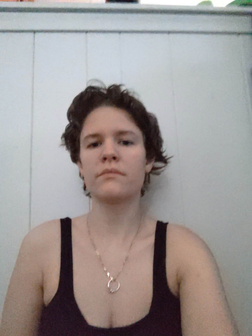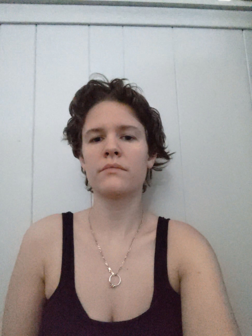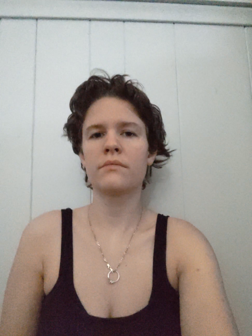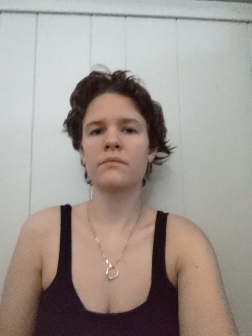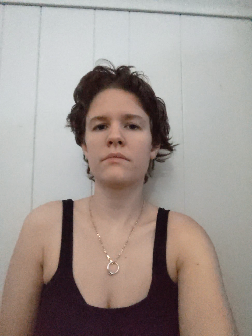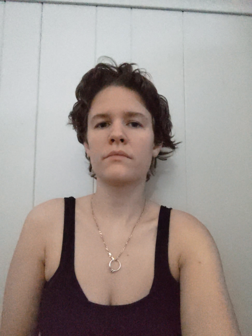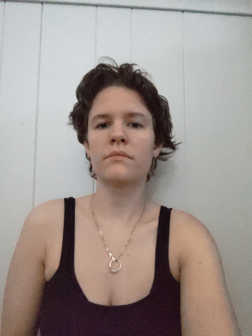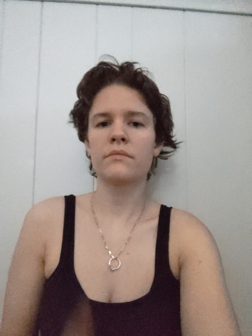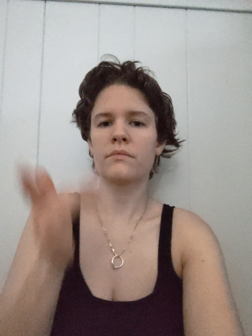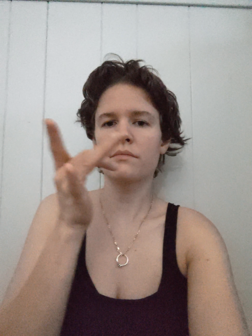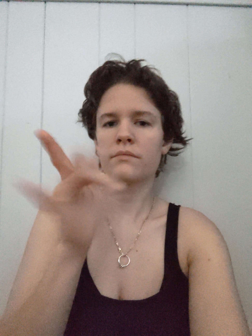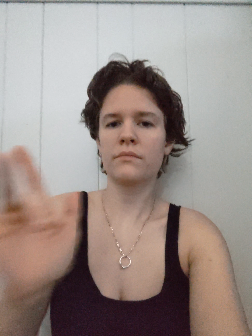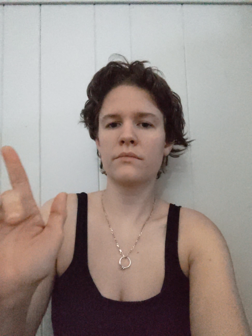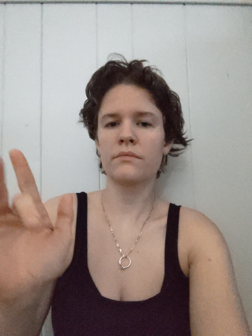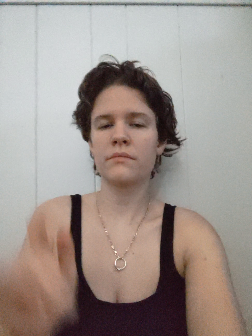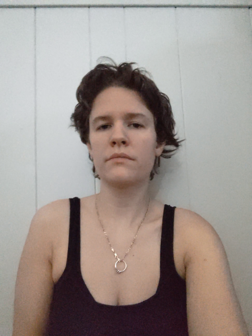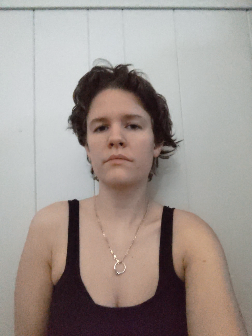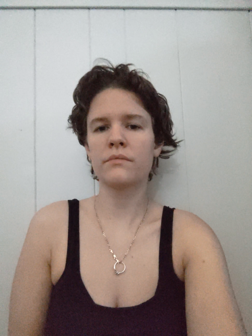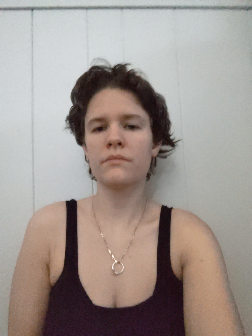empty